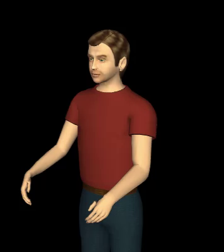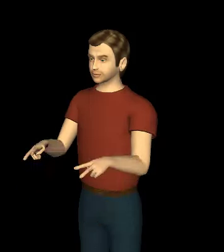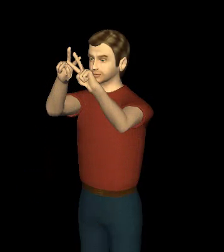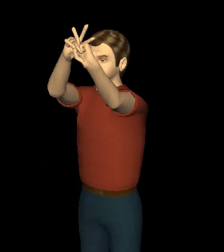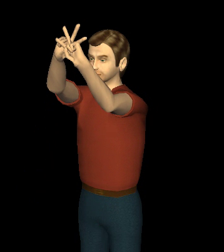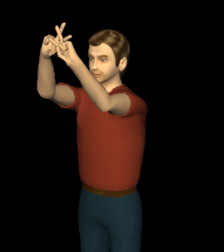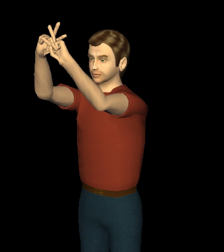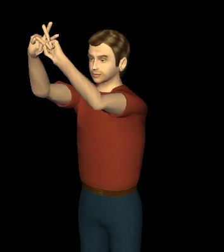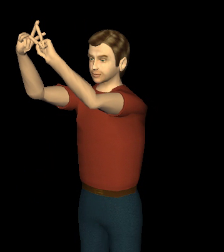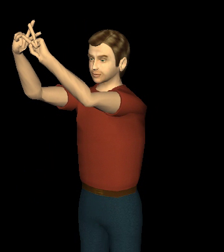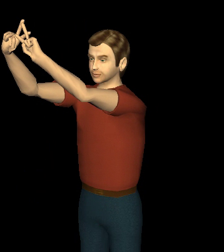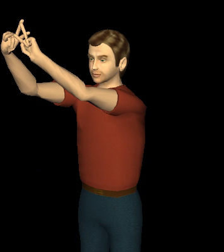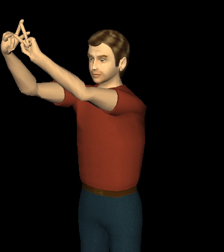نجمة